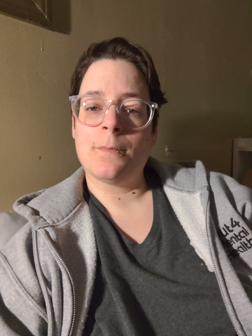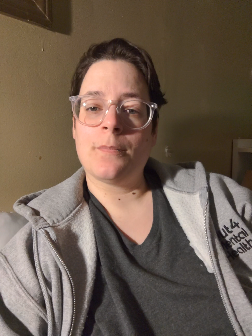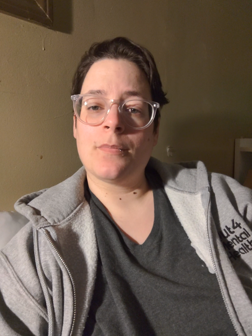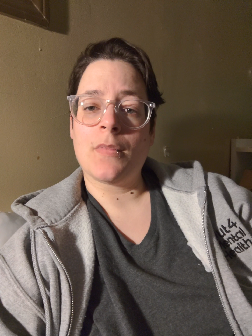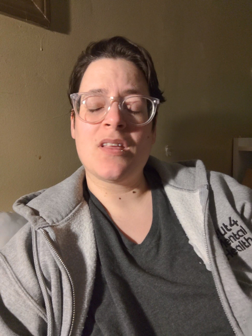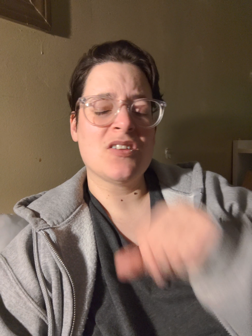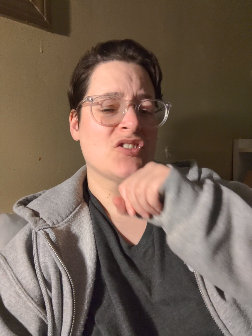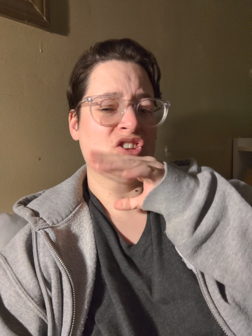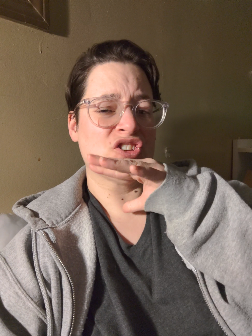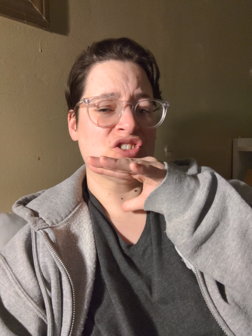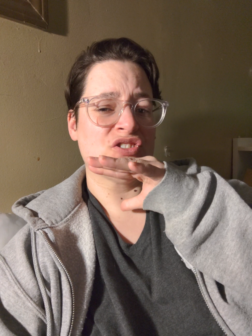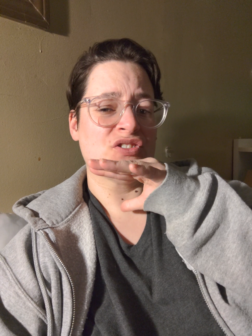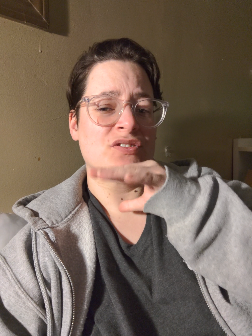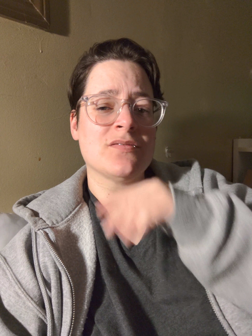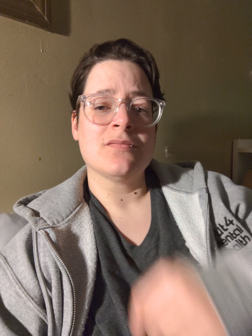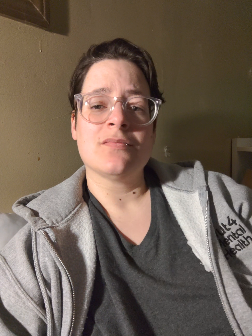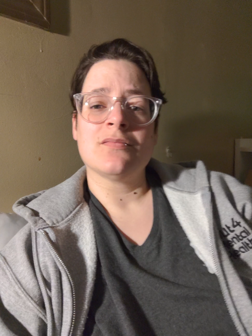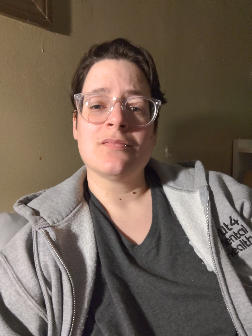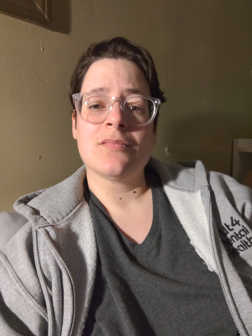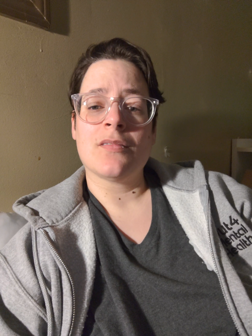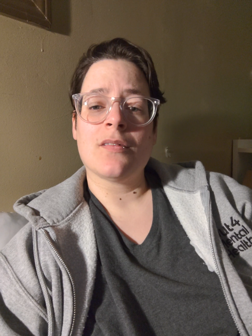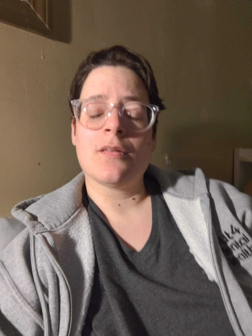dirty